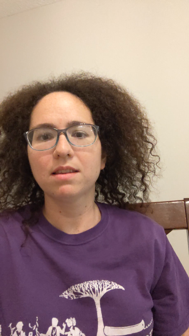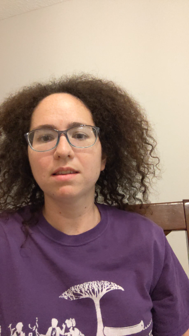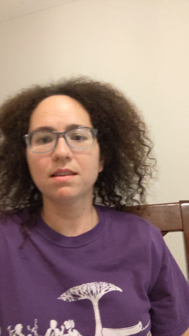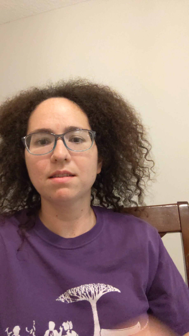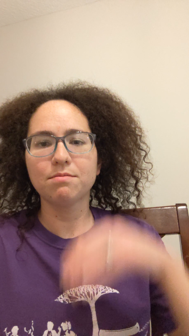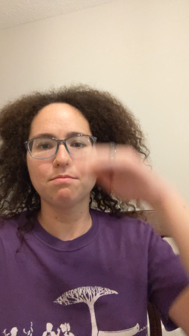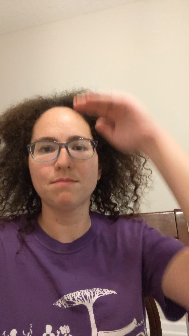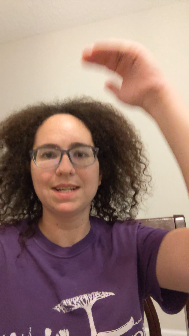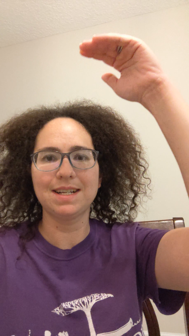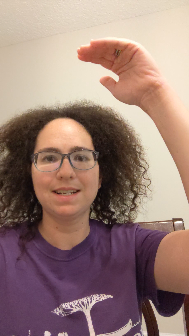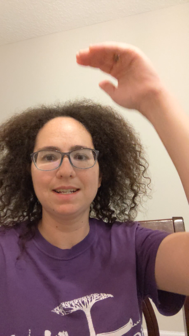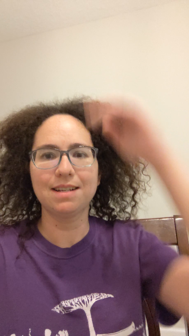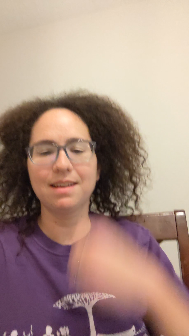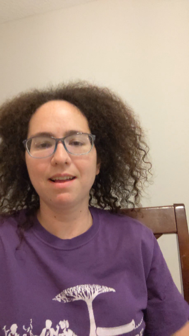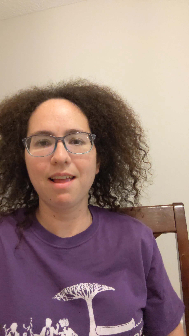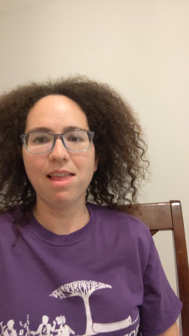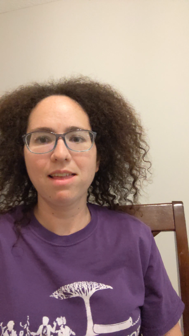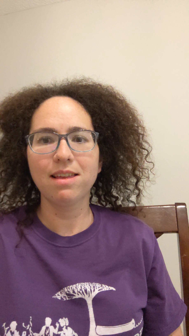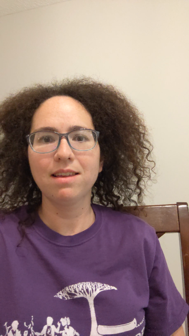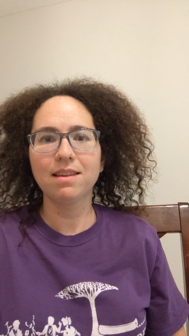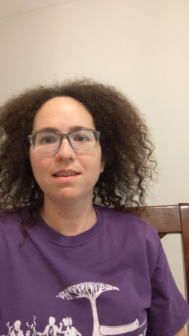big